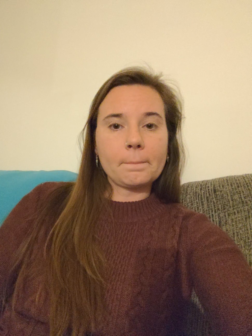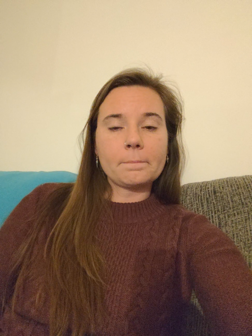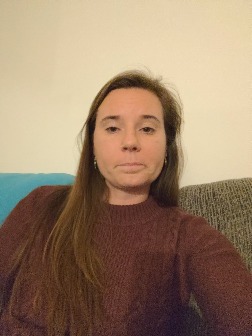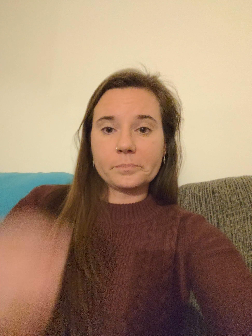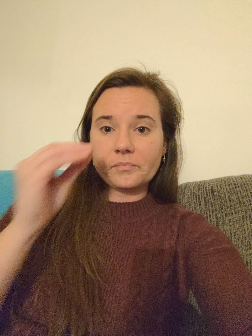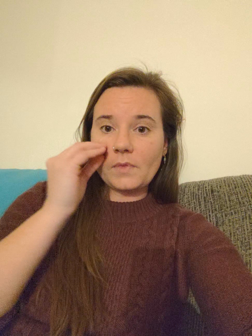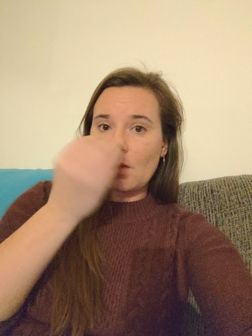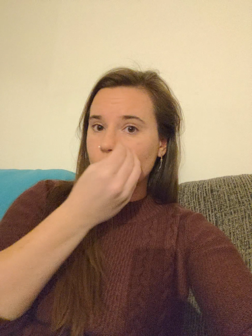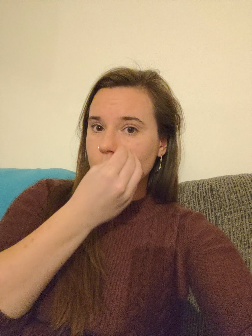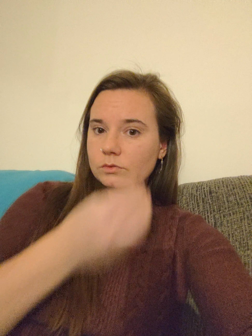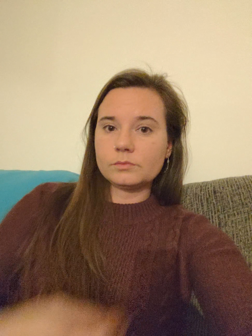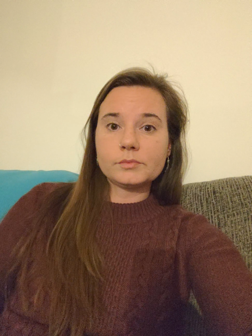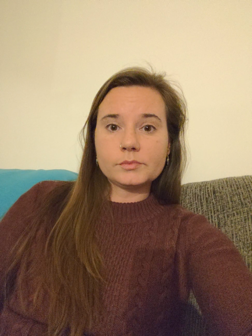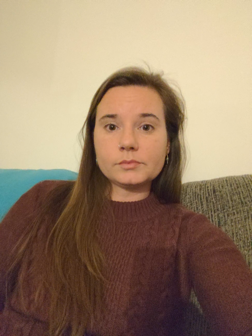flower